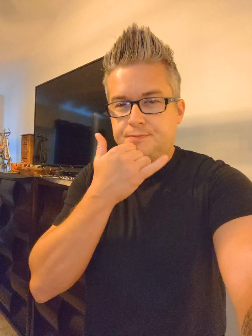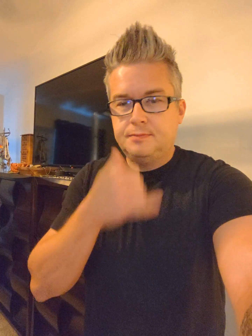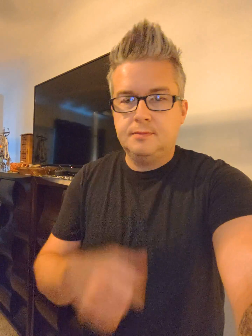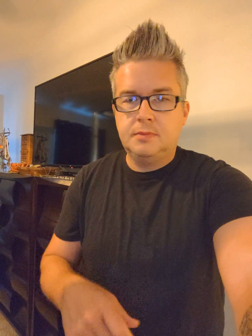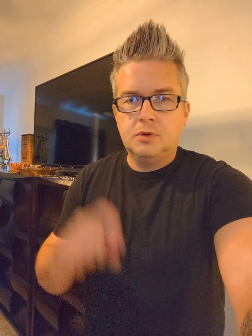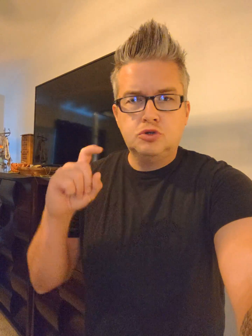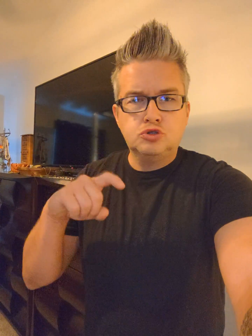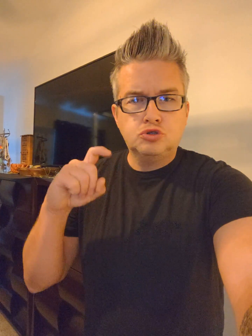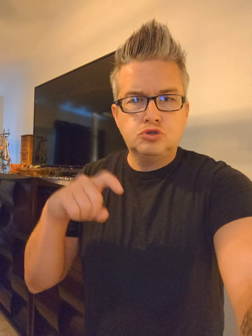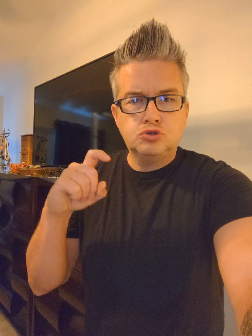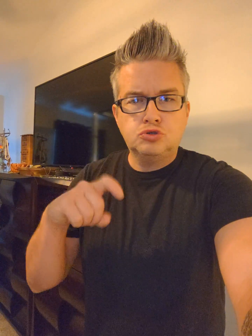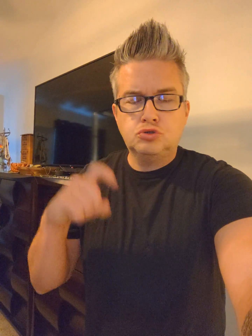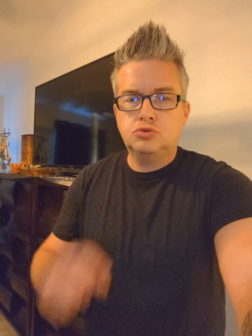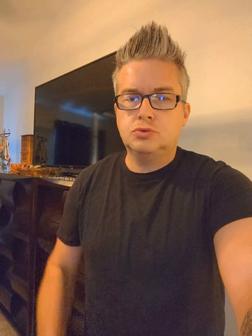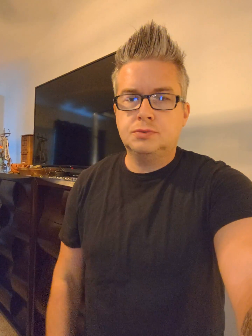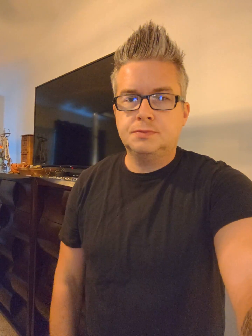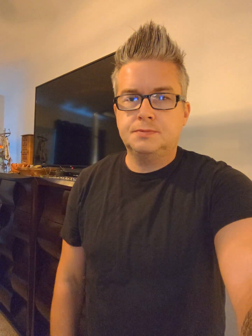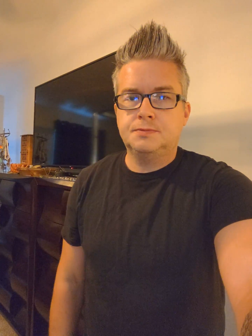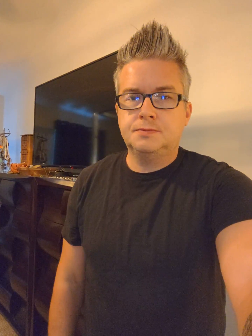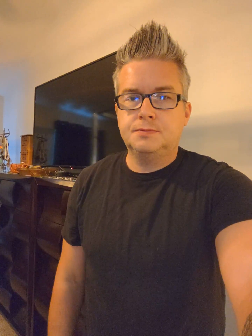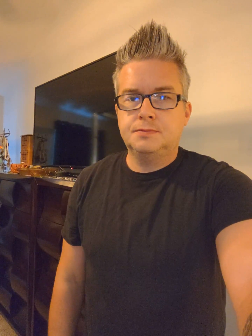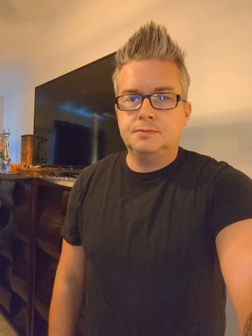should